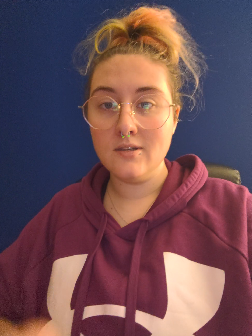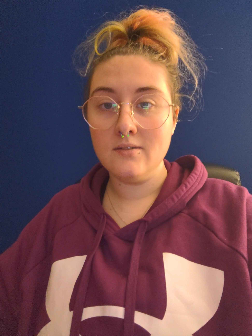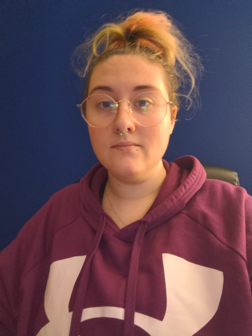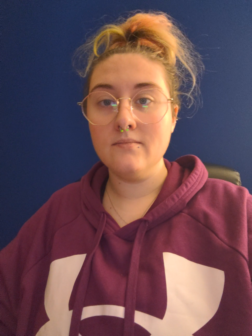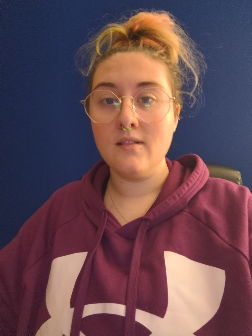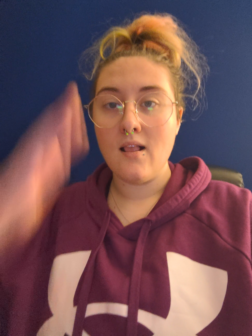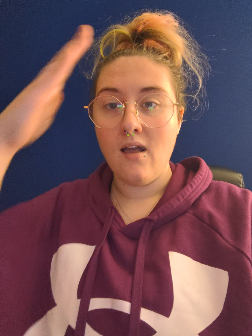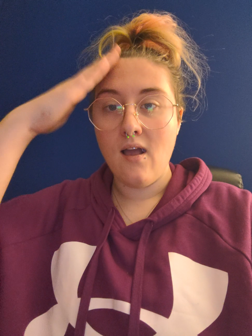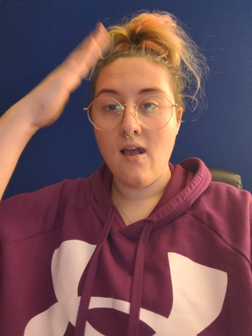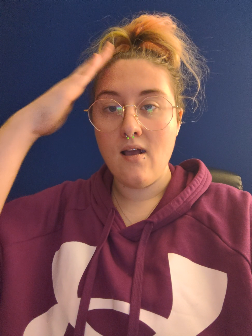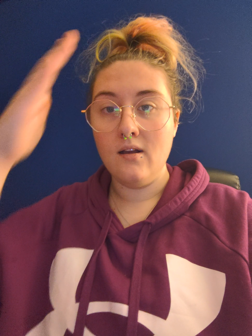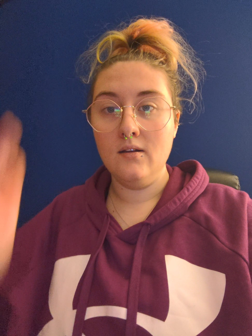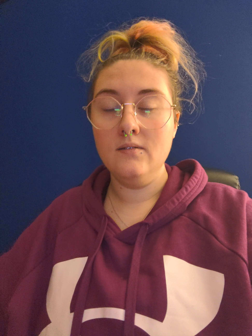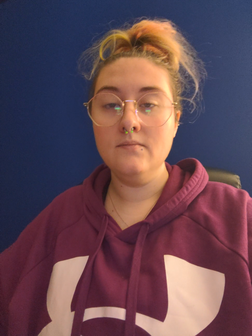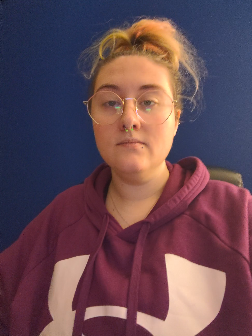hat